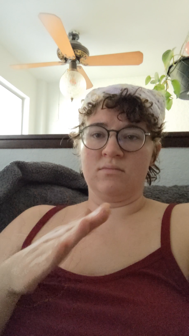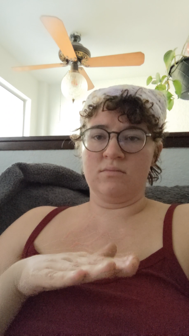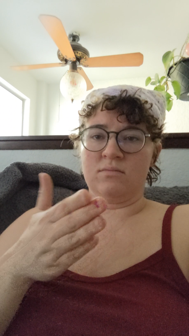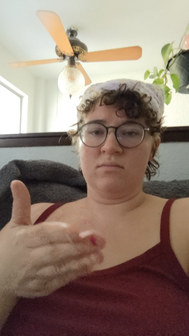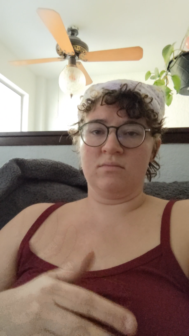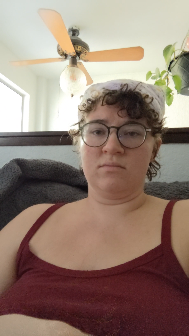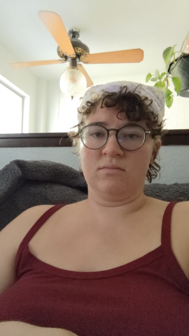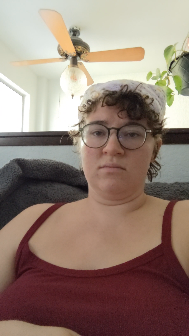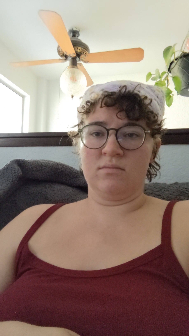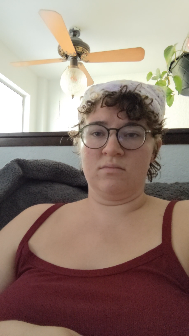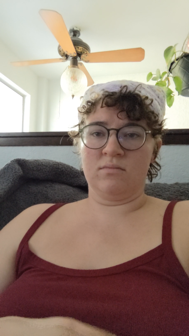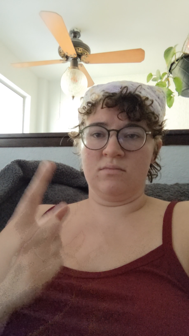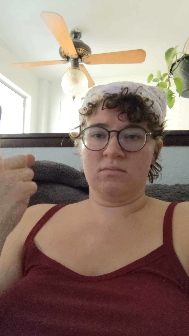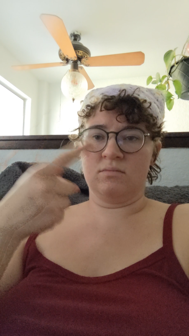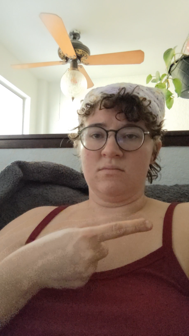day